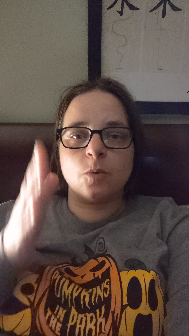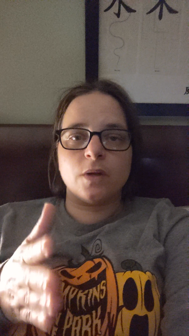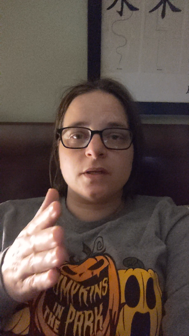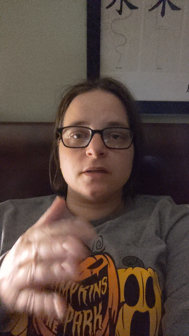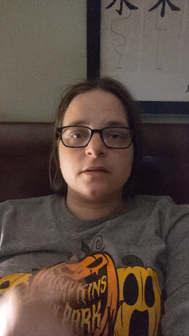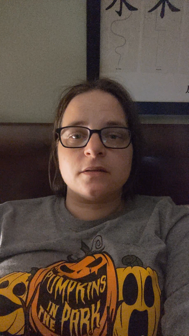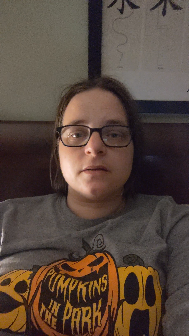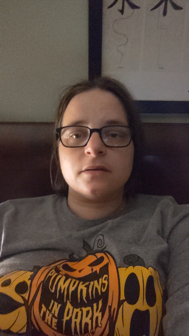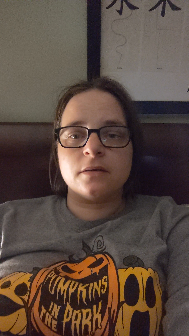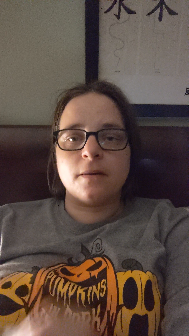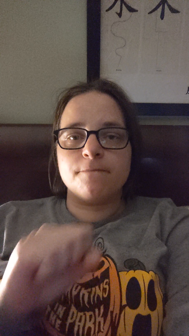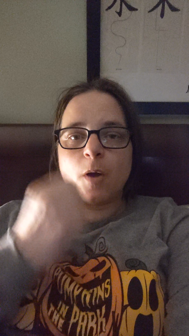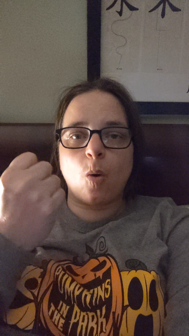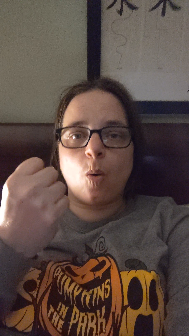broken